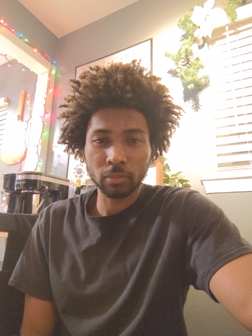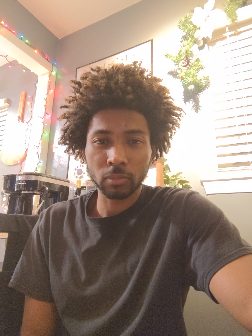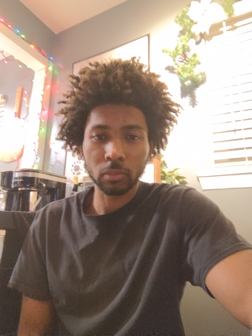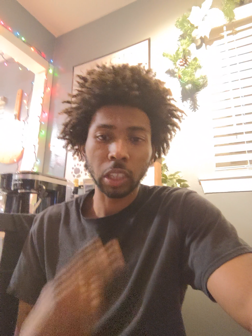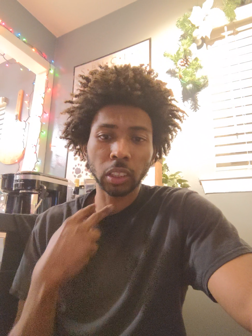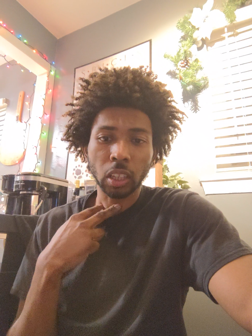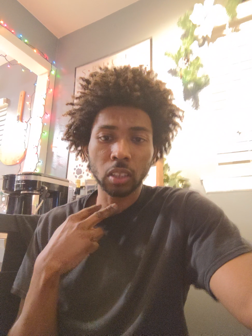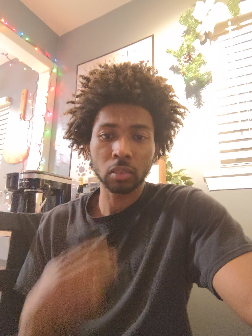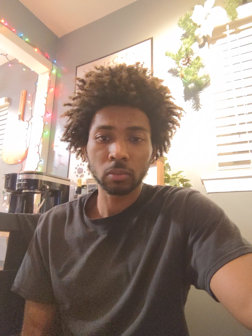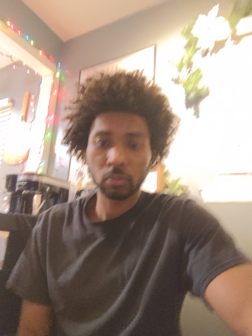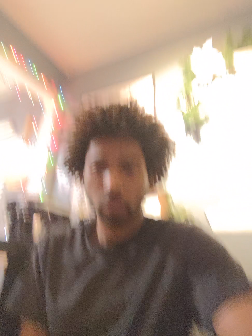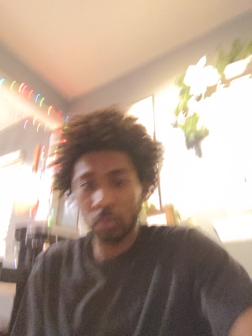stuck